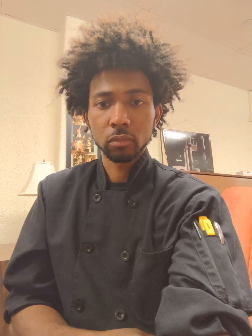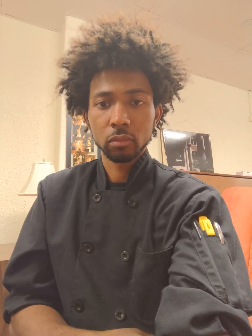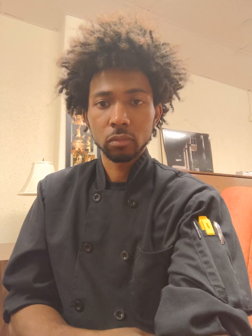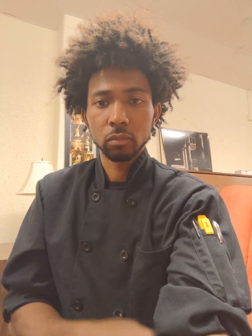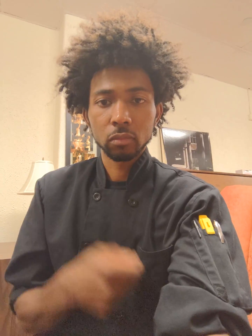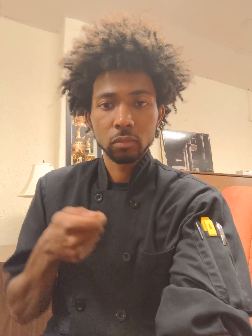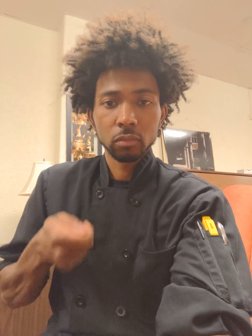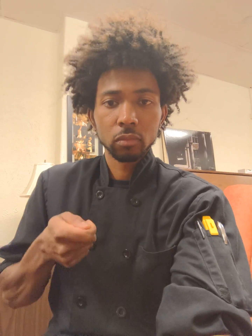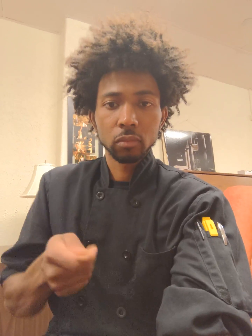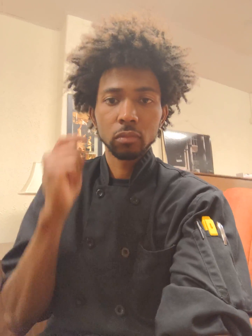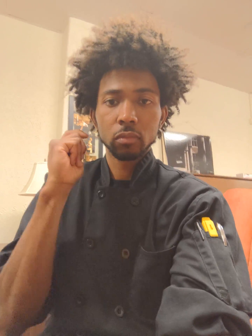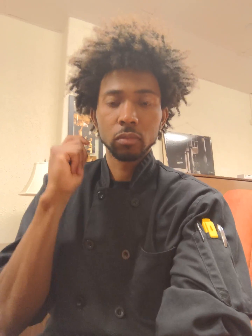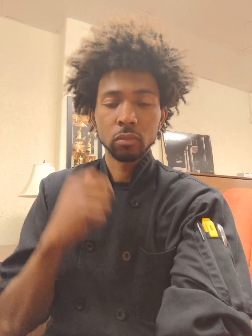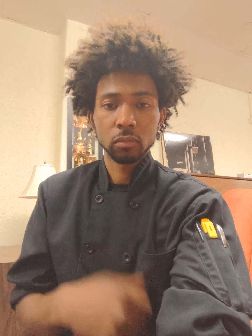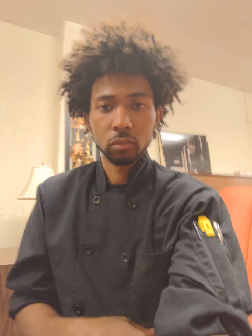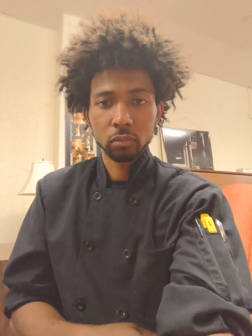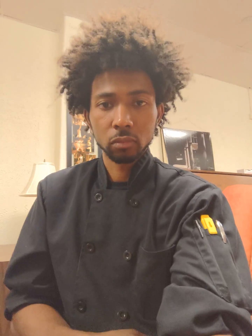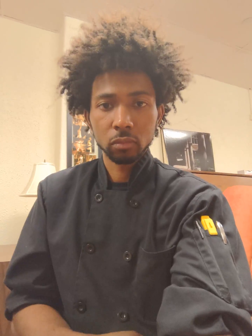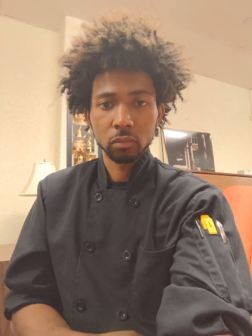shovel